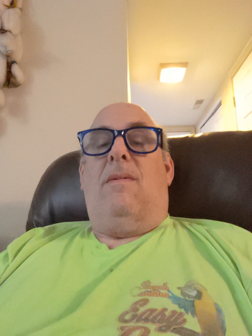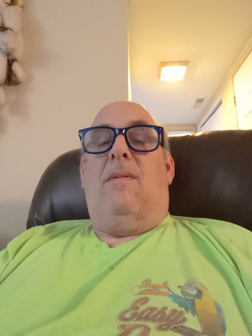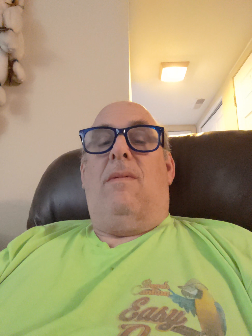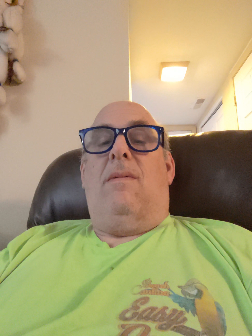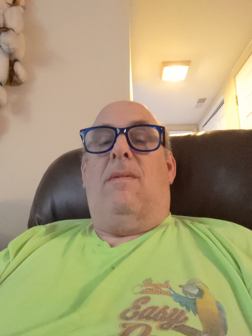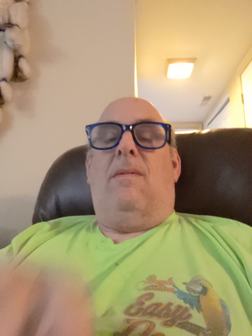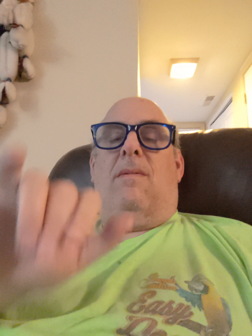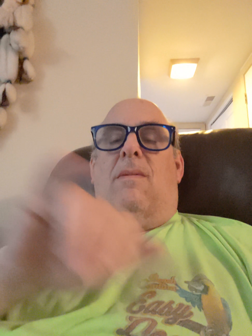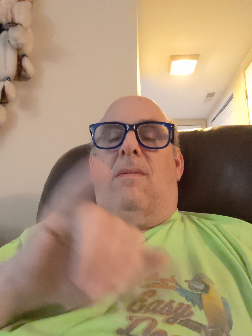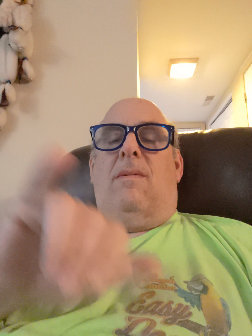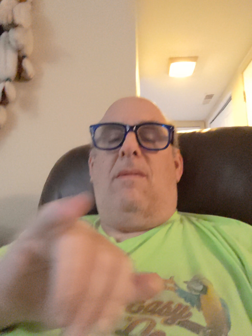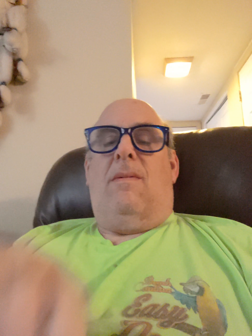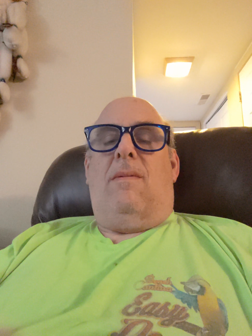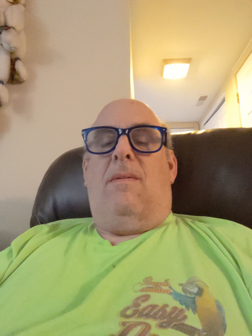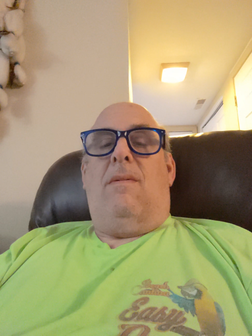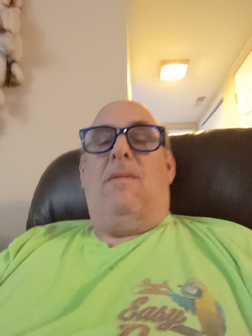same